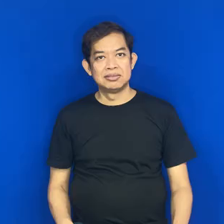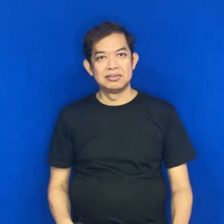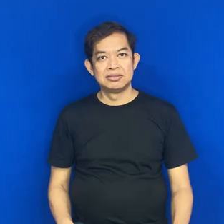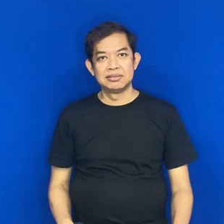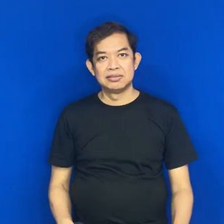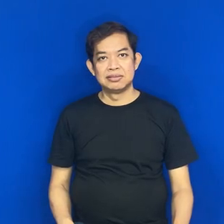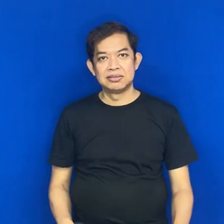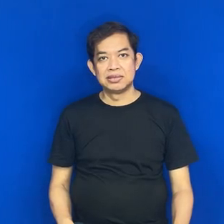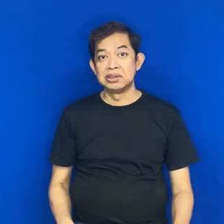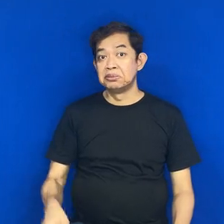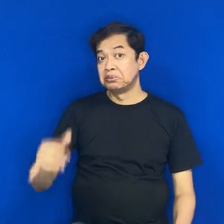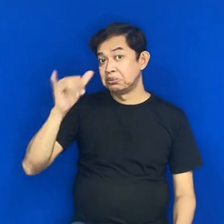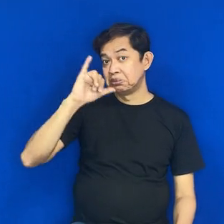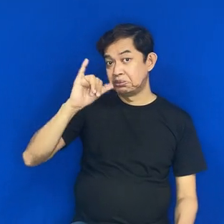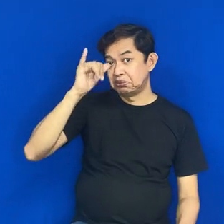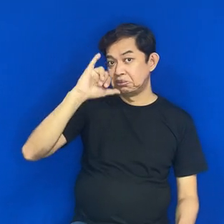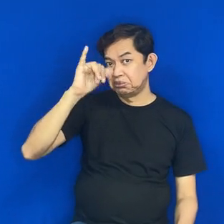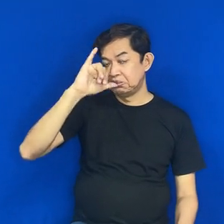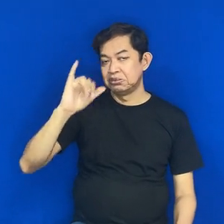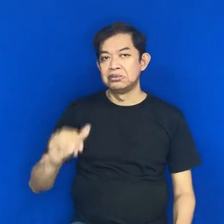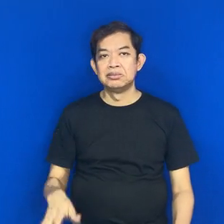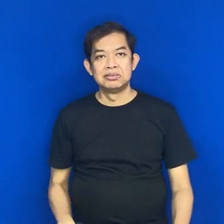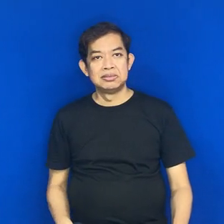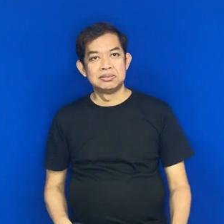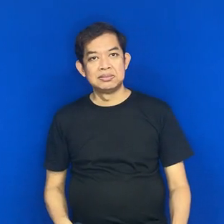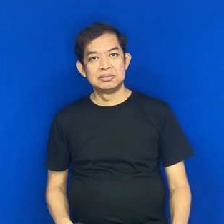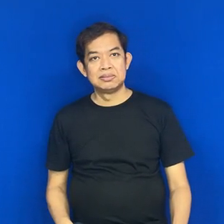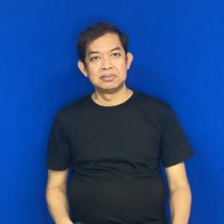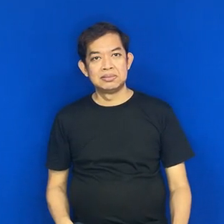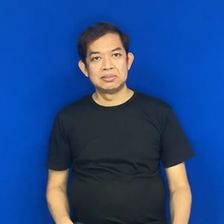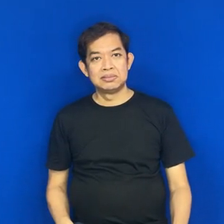beer